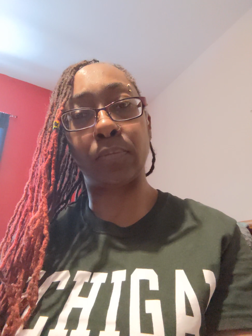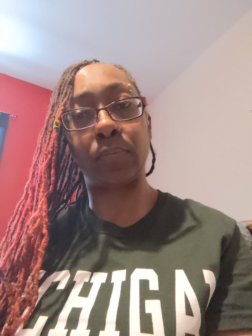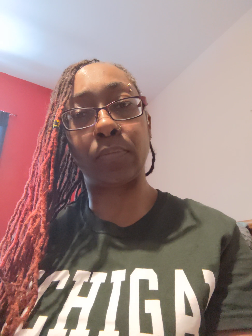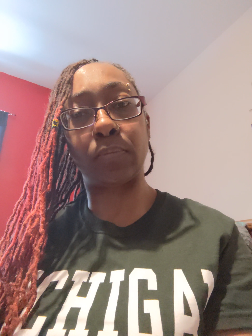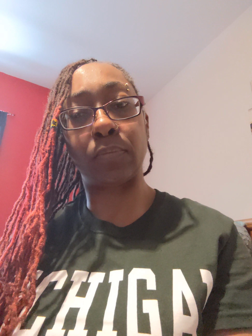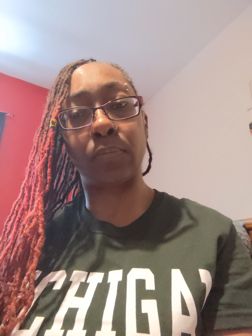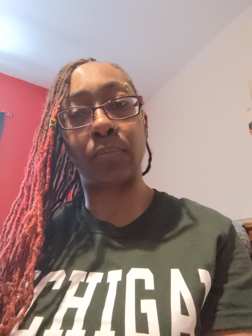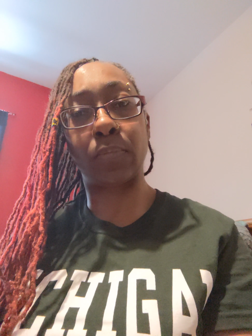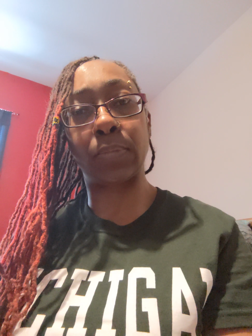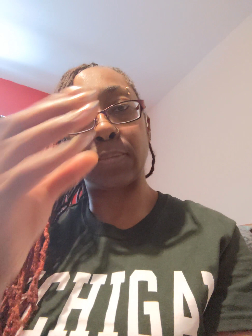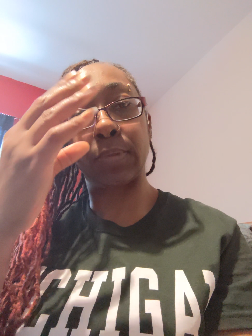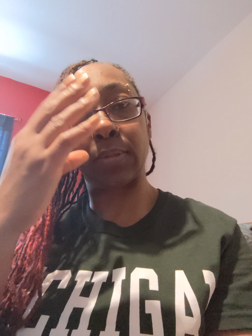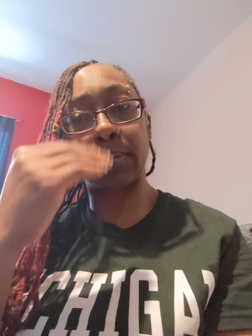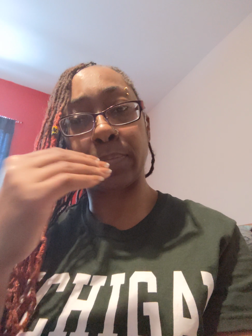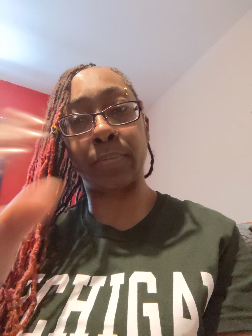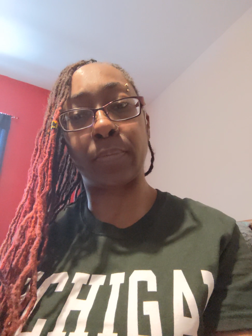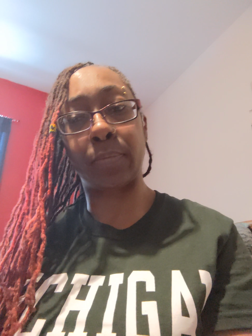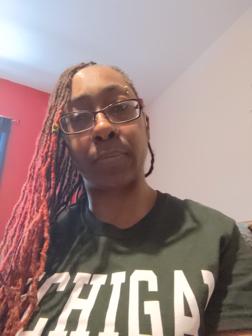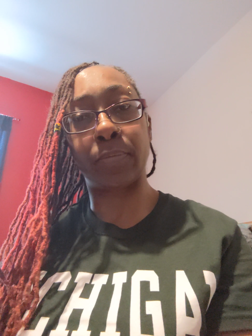sleep